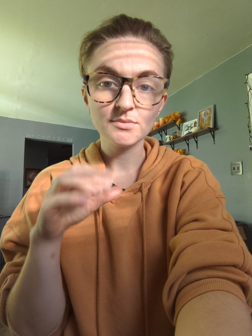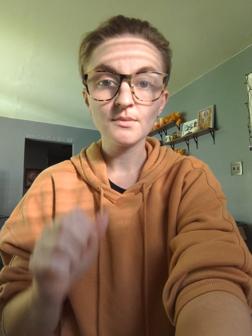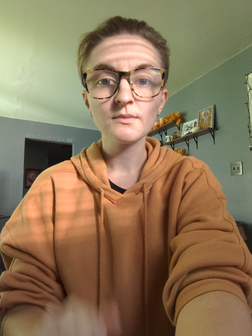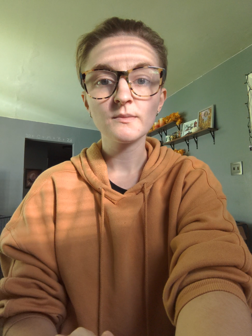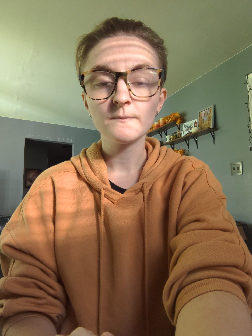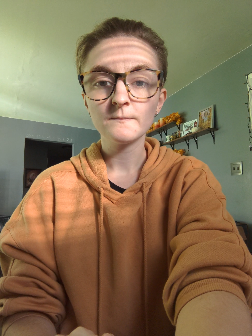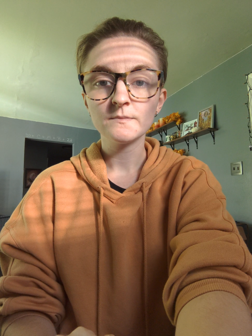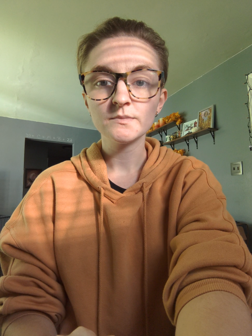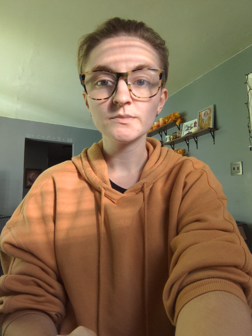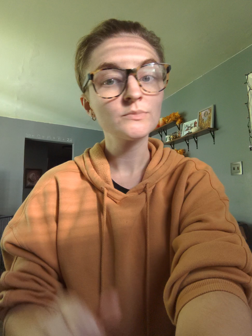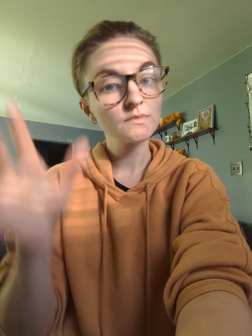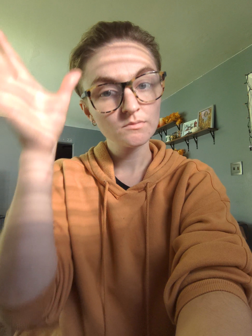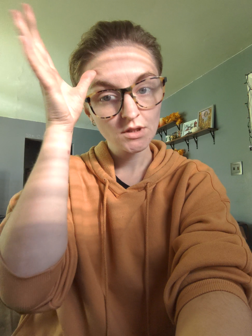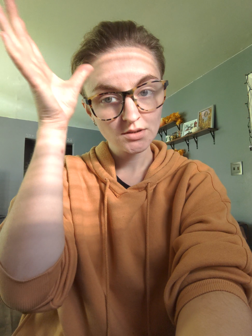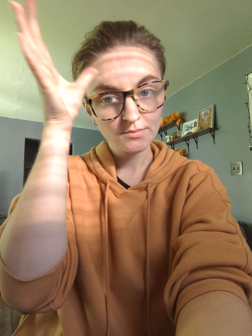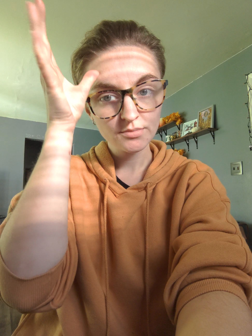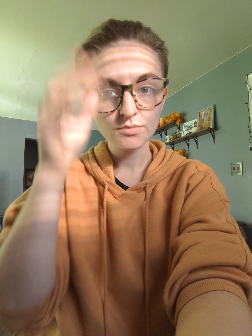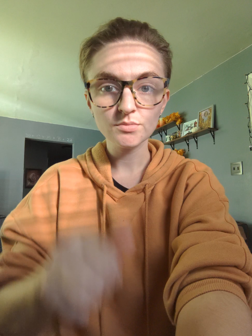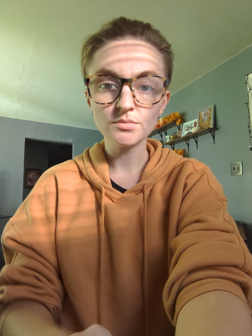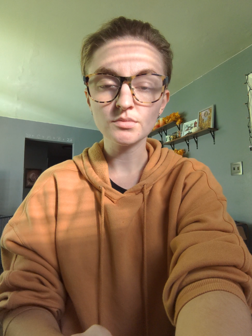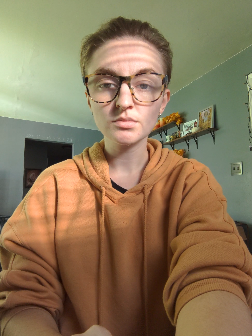daddy